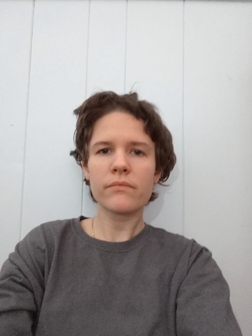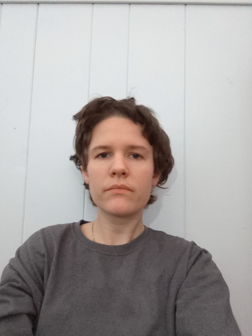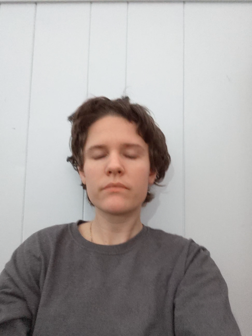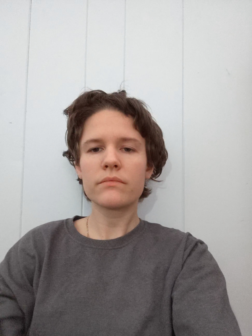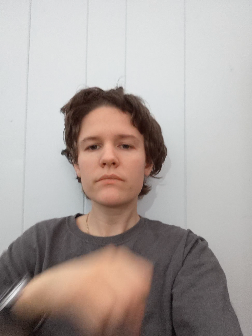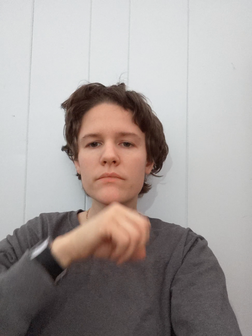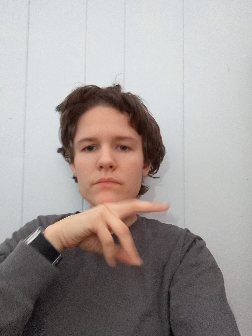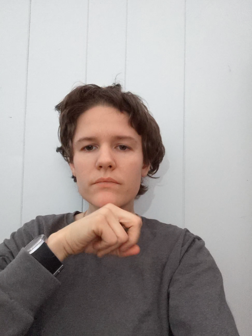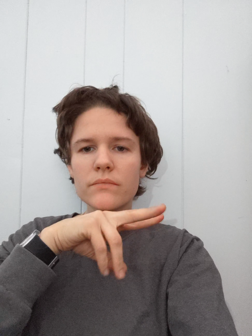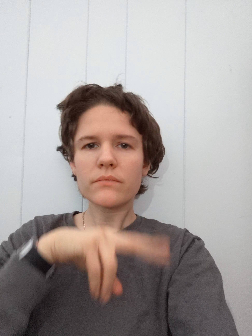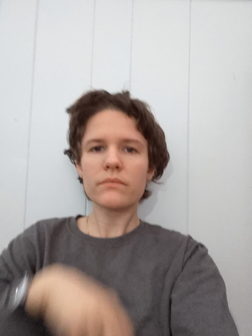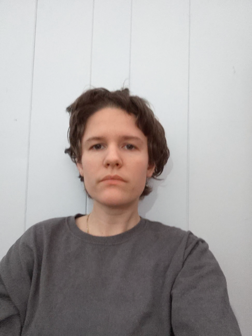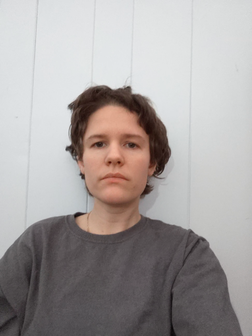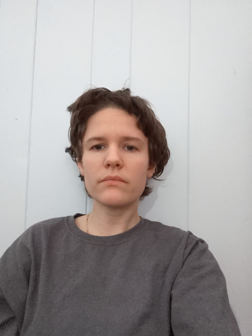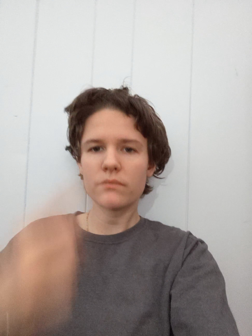frog